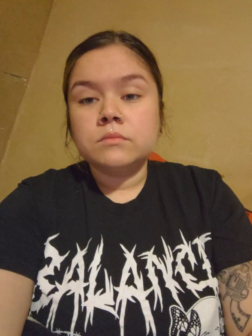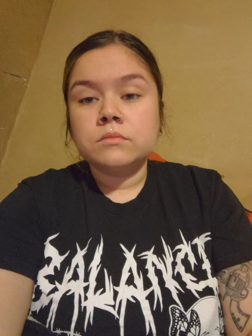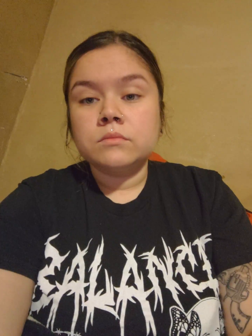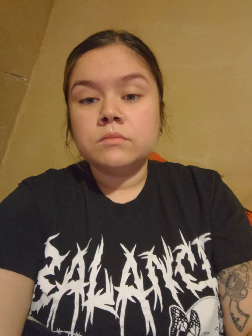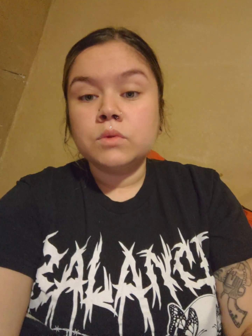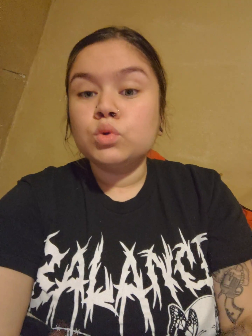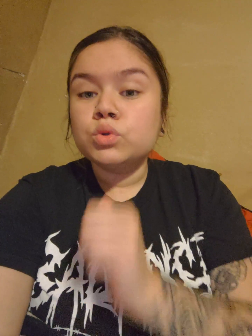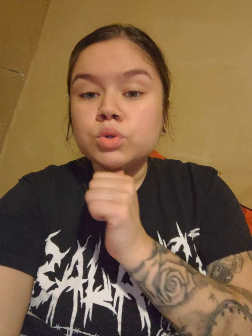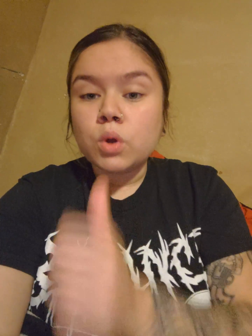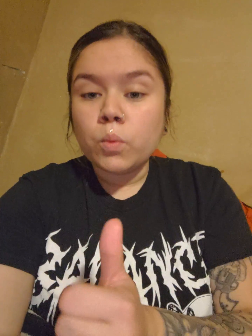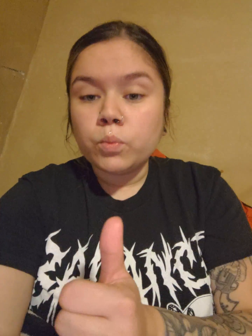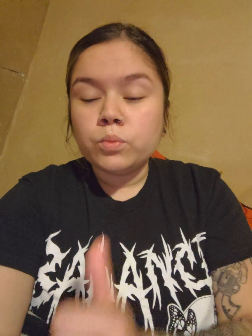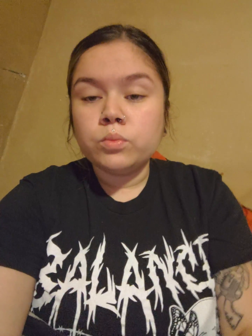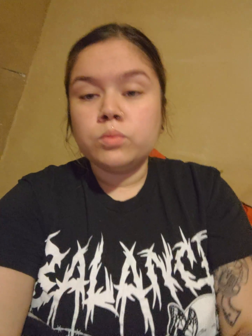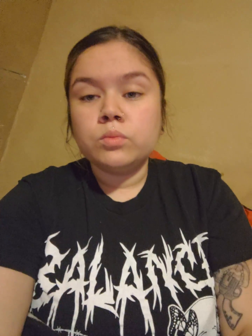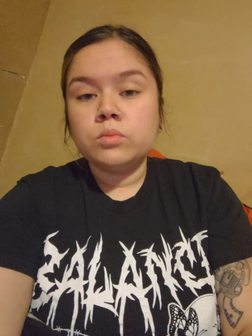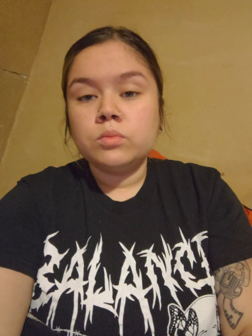don't